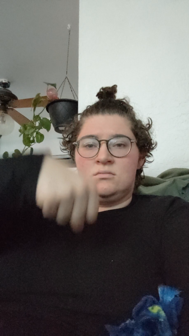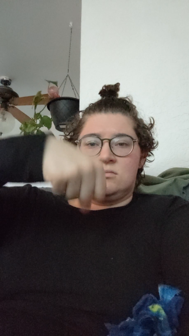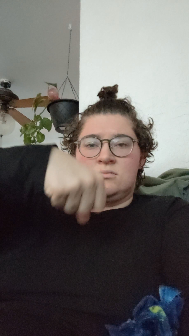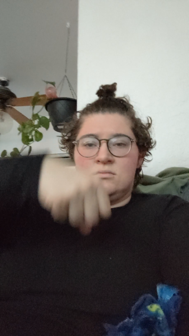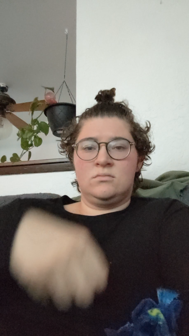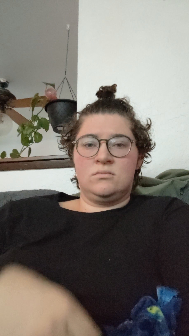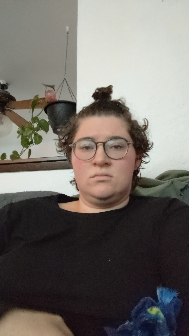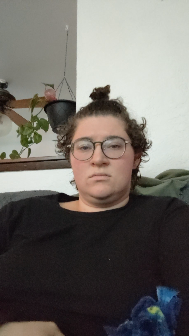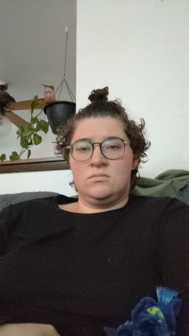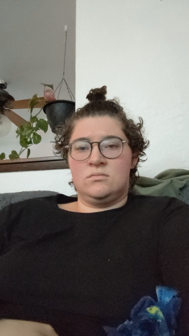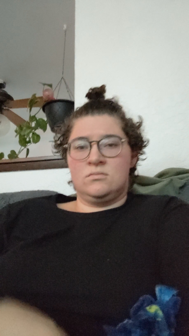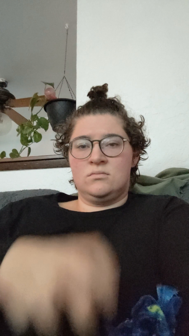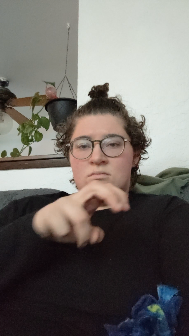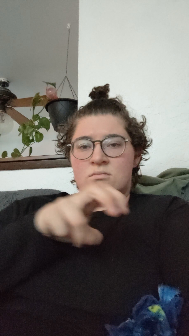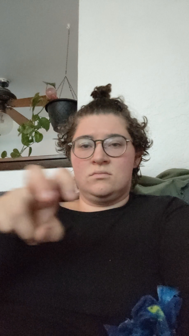porch